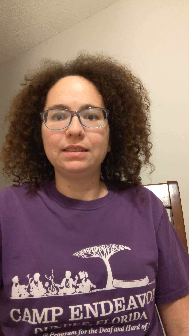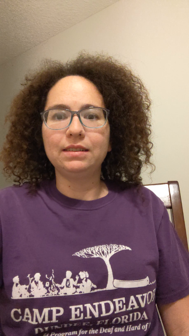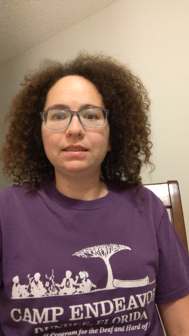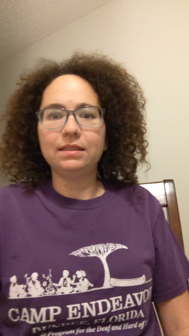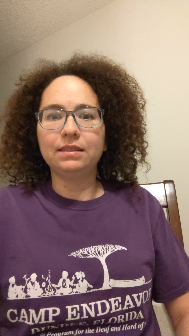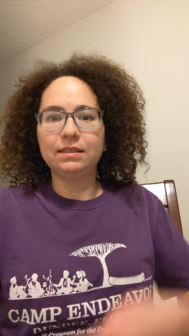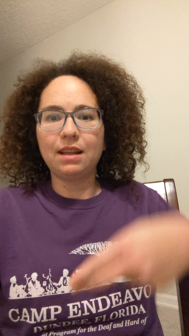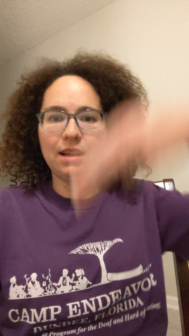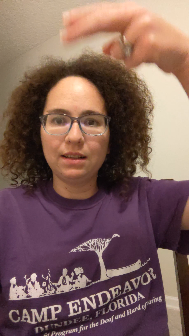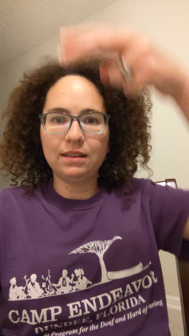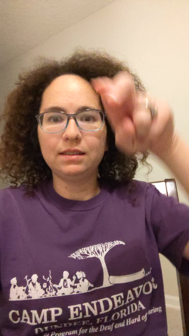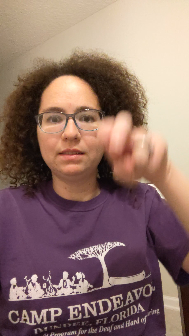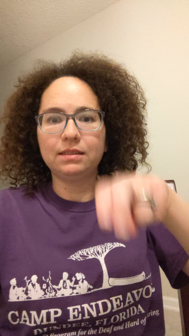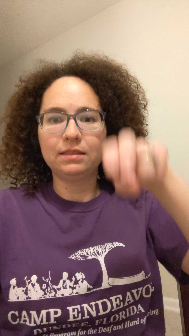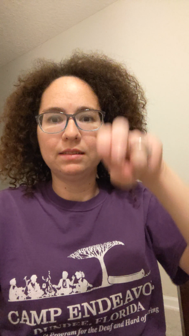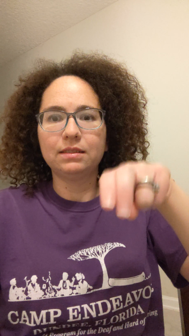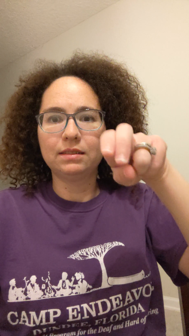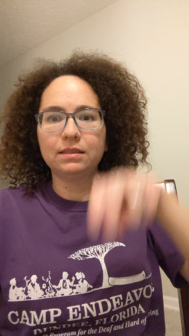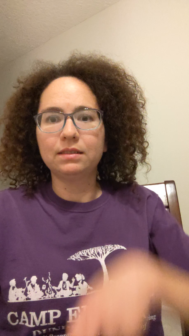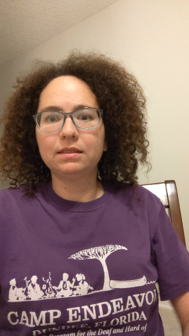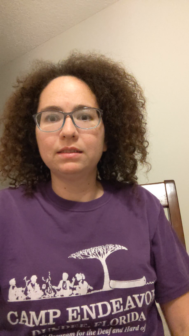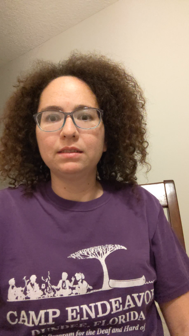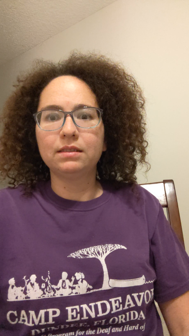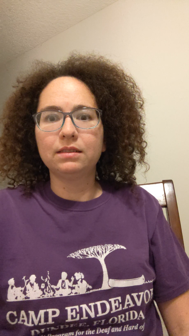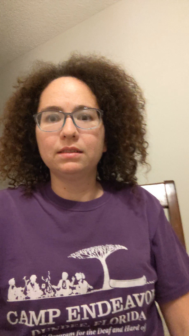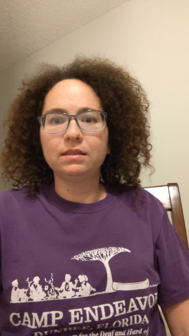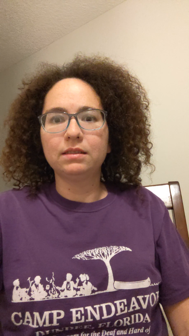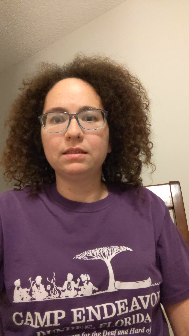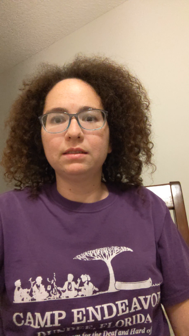high chair